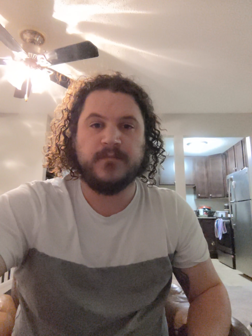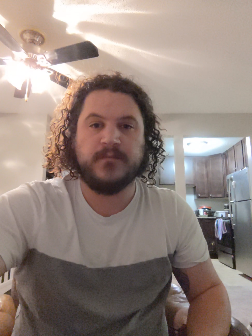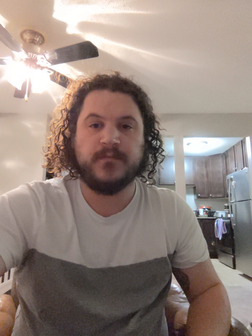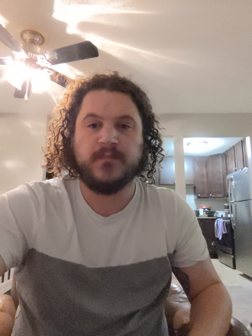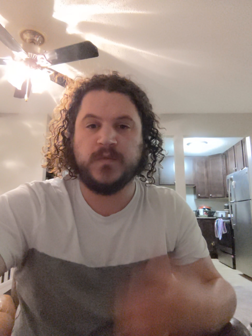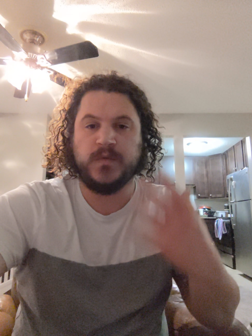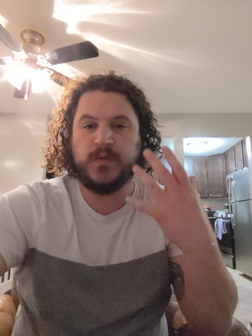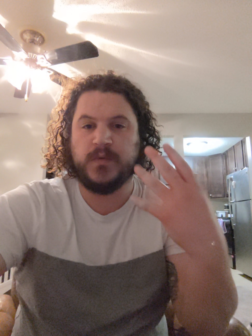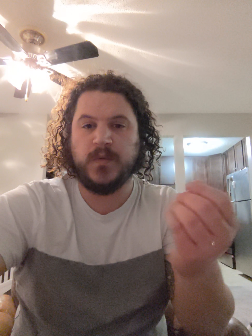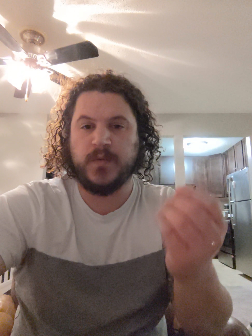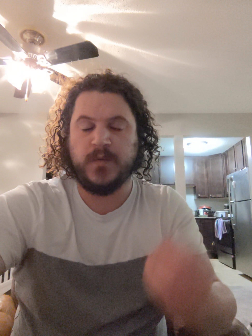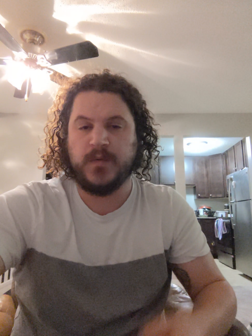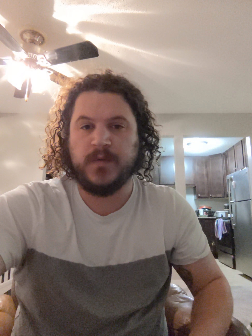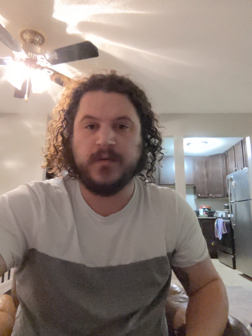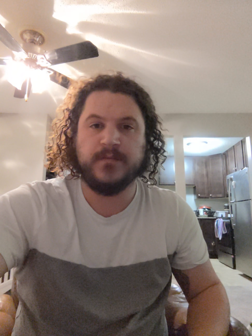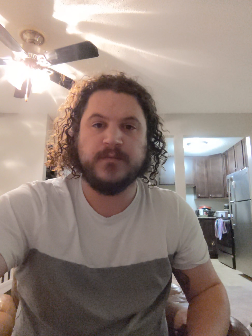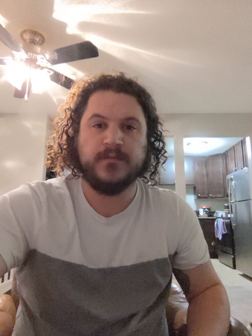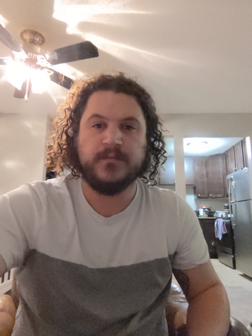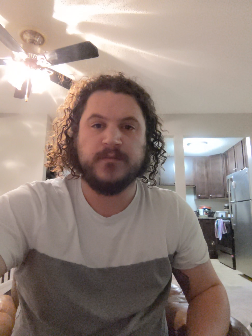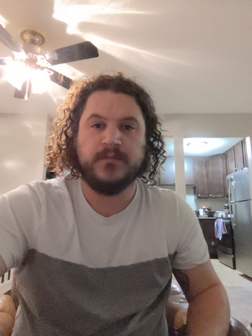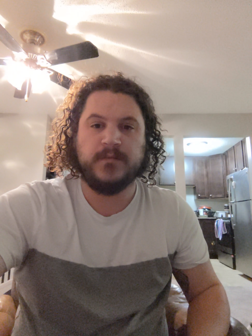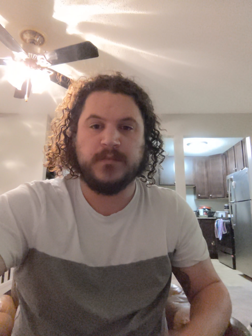go